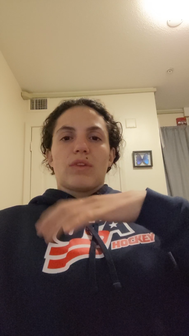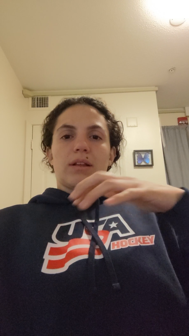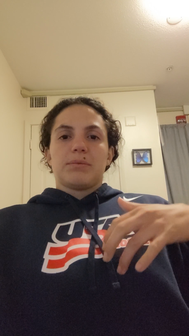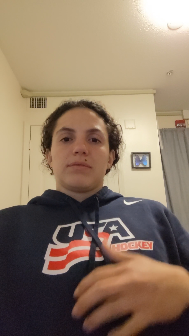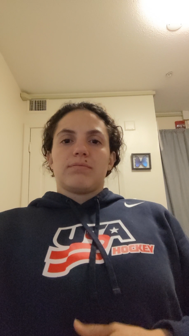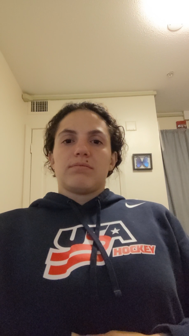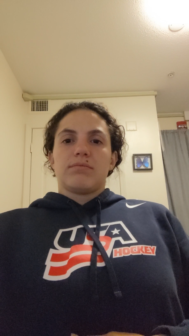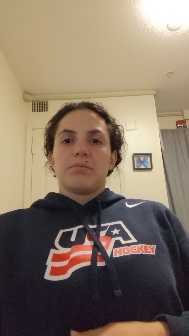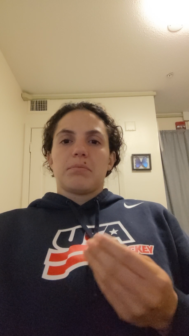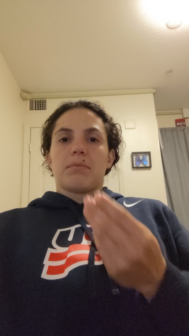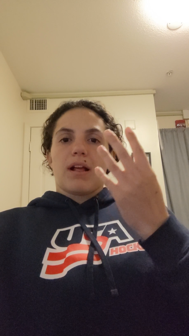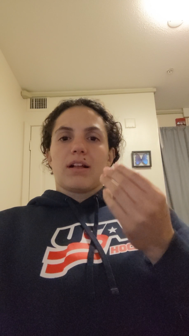plants